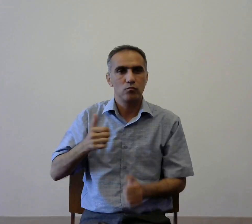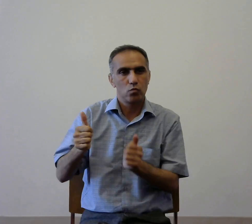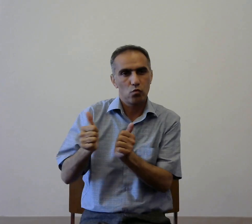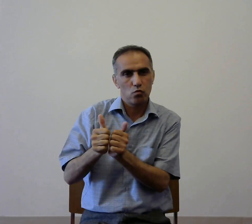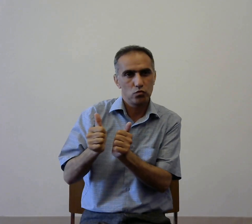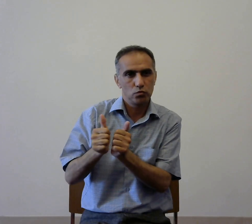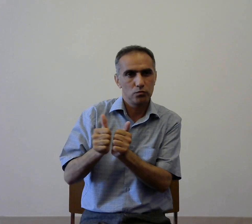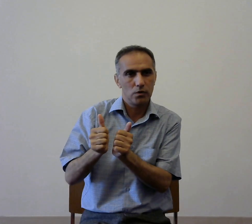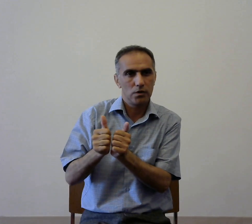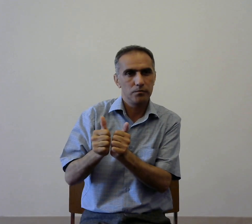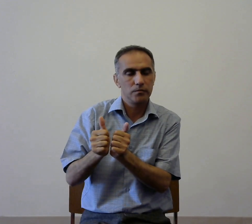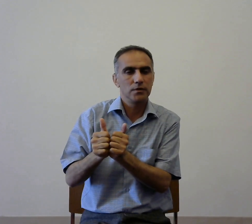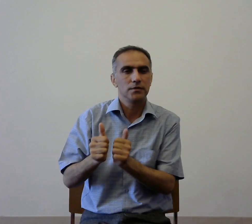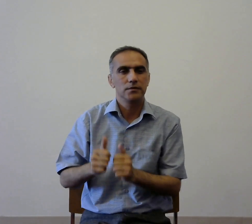qonşu